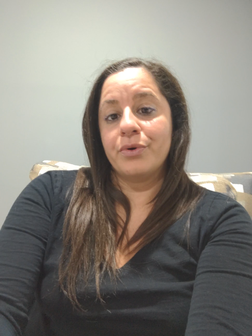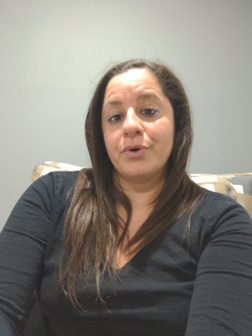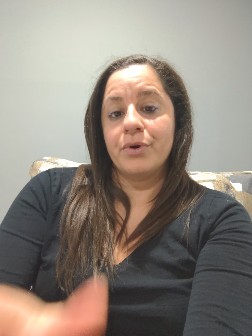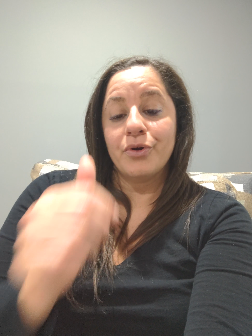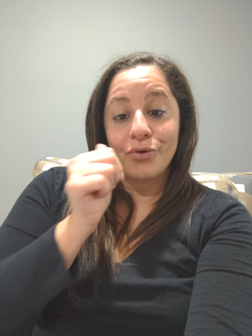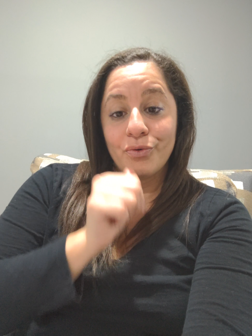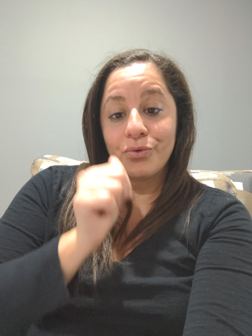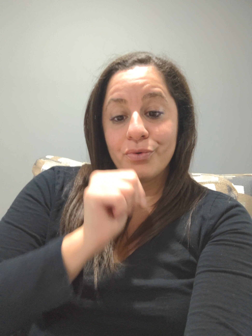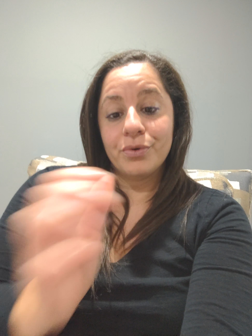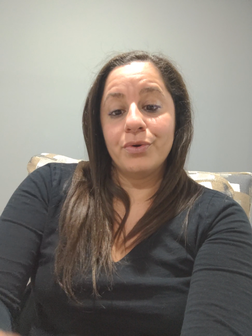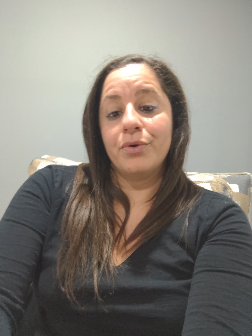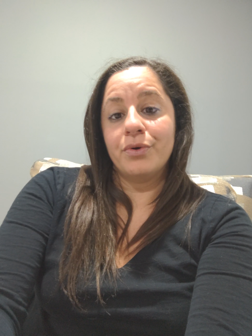girl